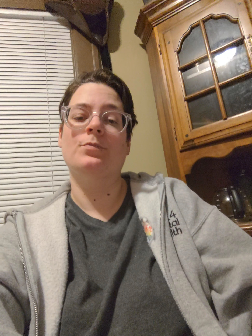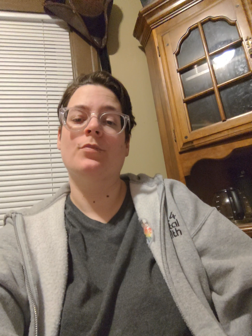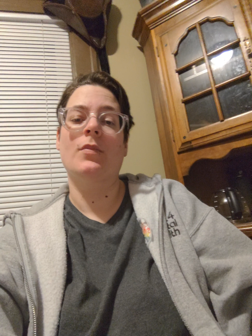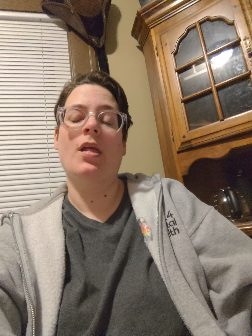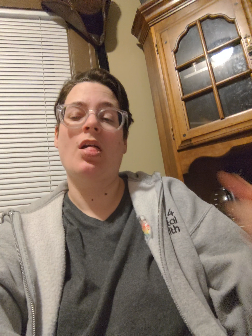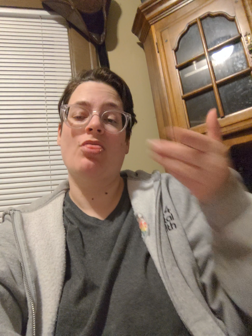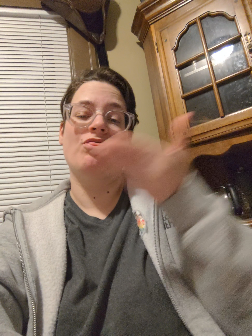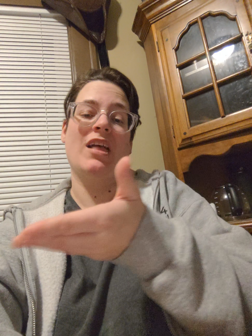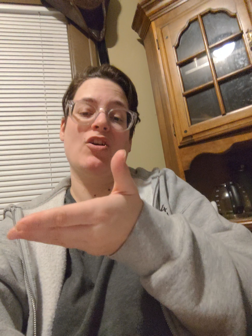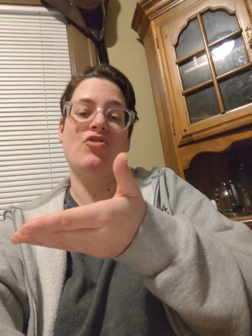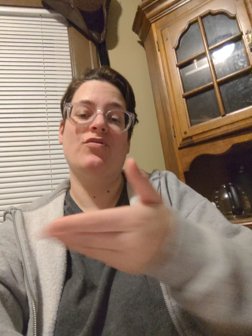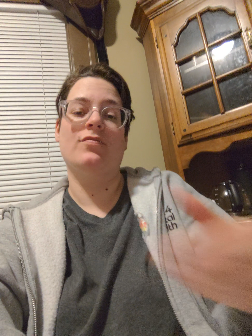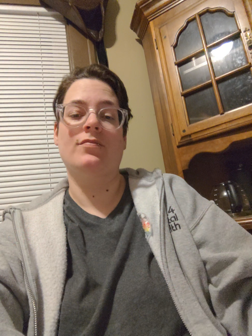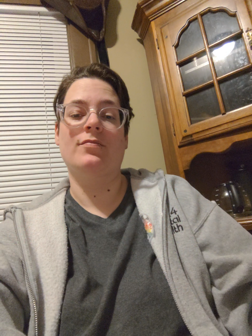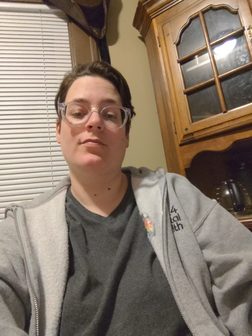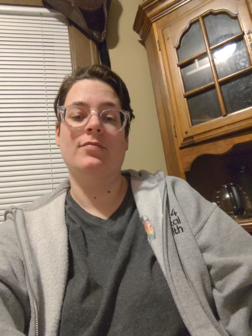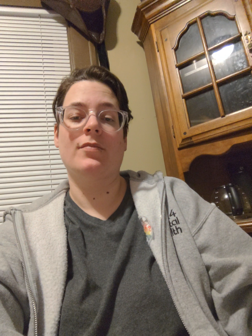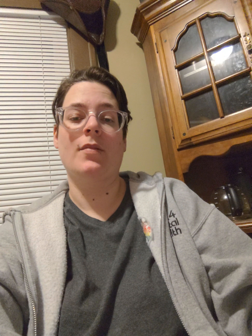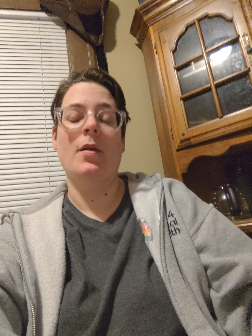there